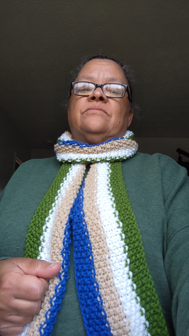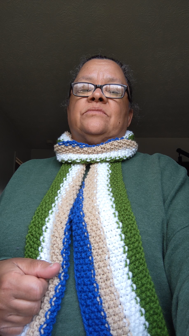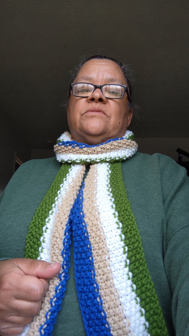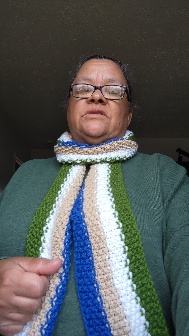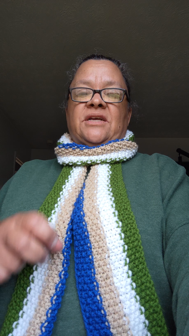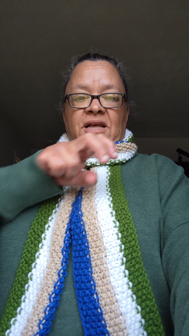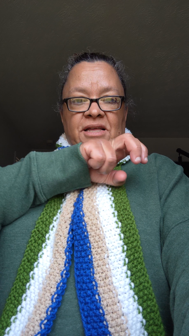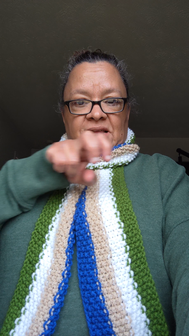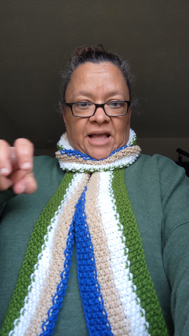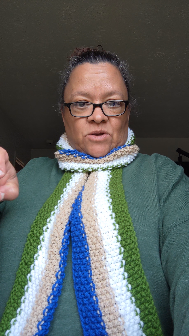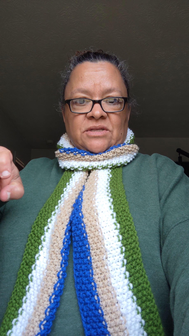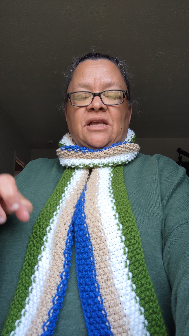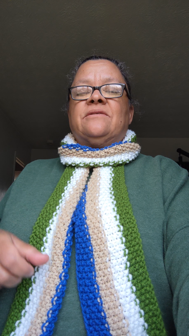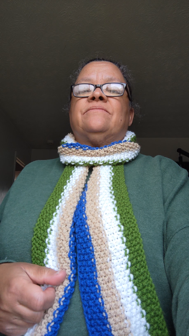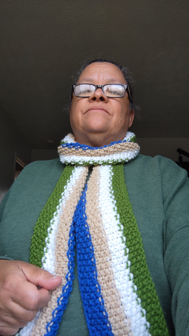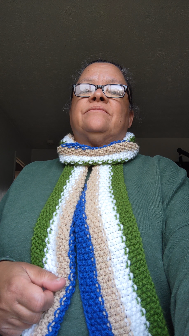couch